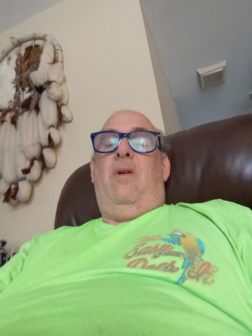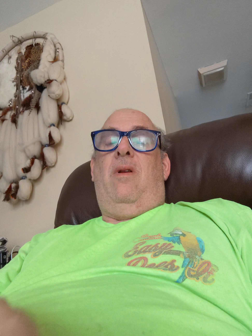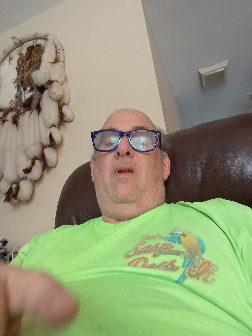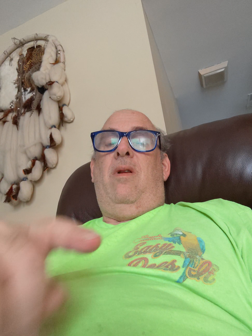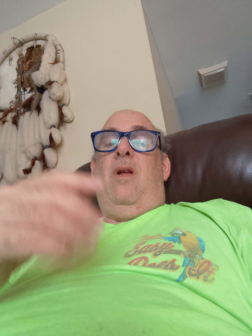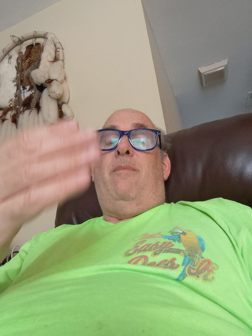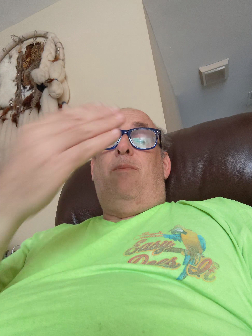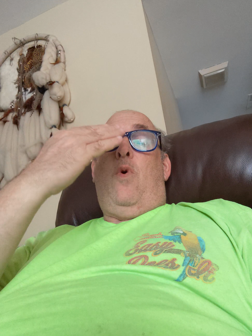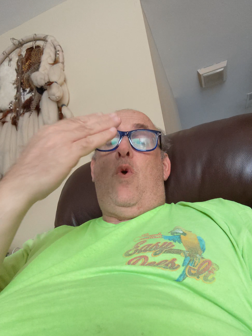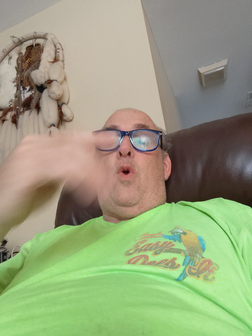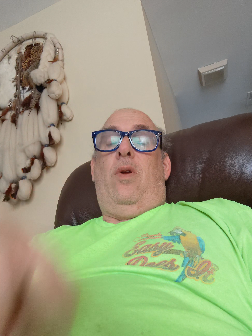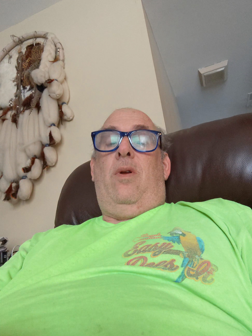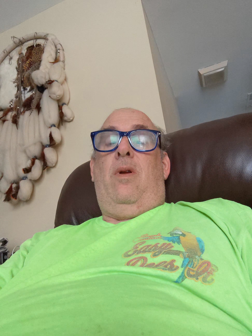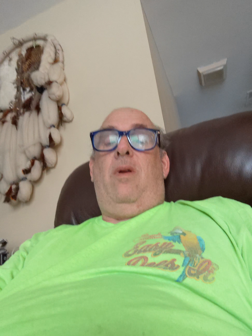morning